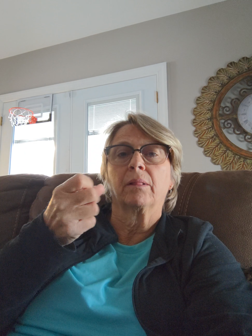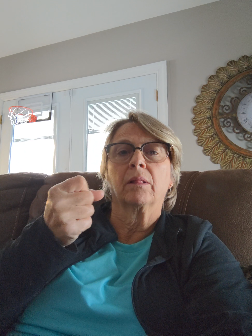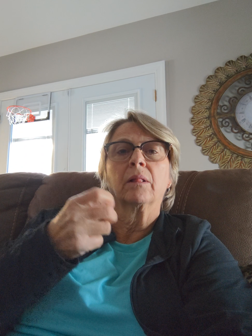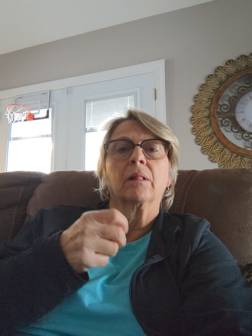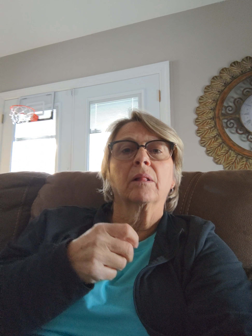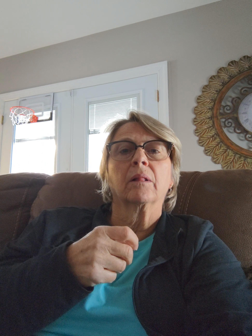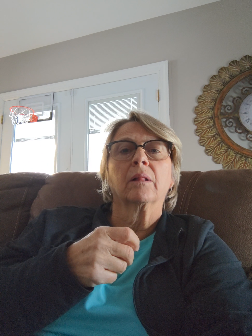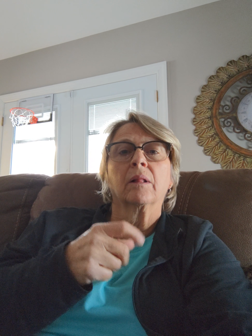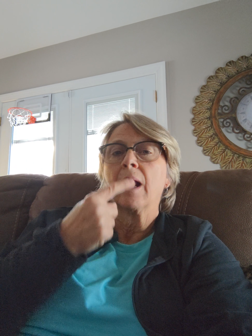milk